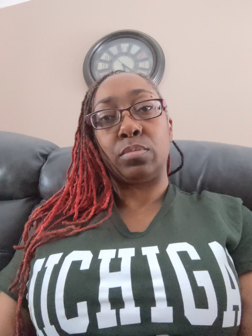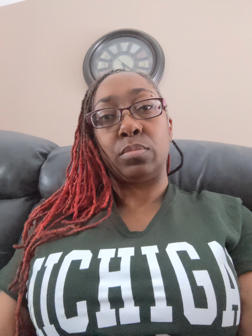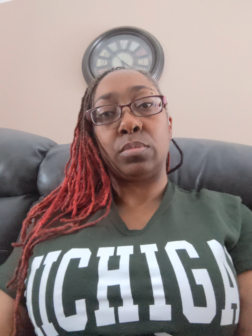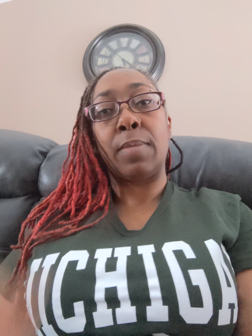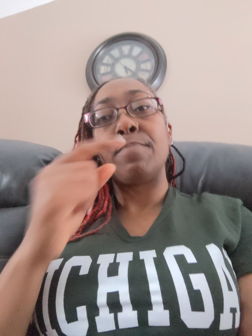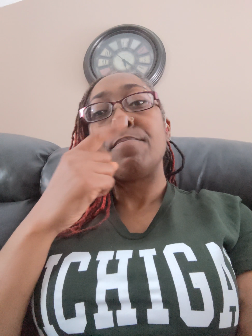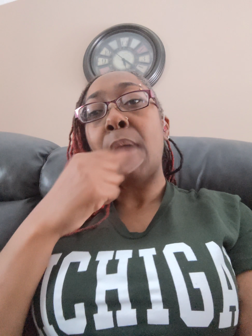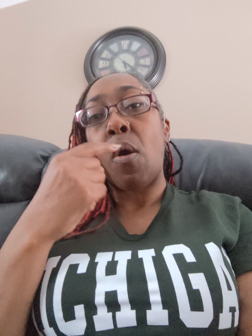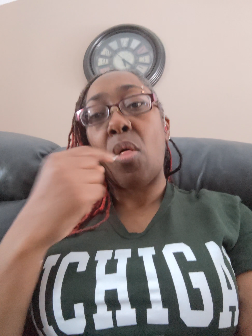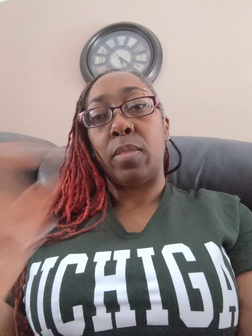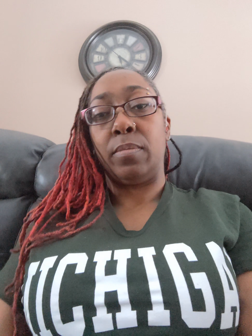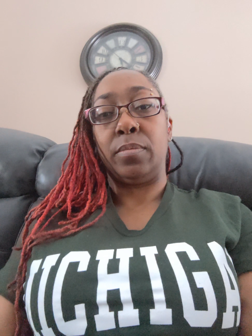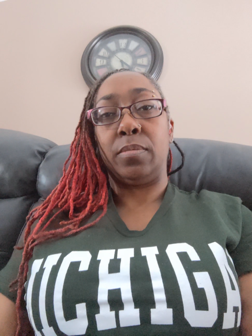mouth